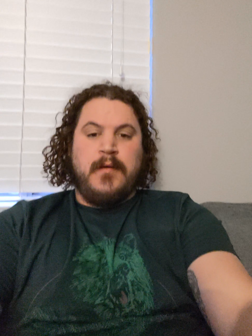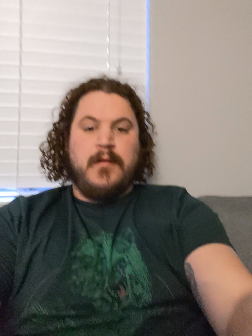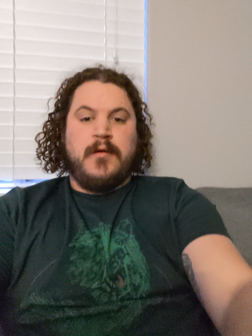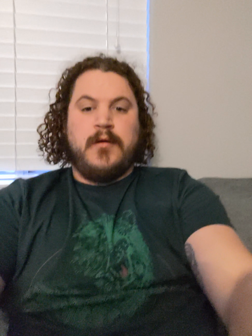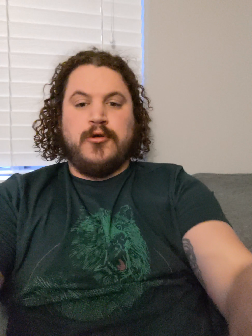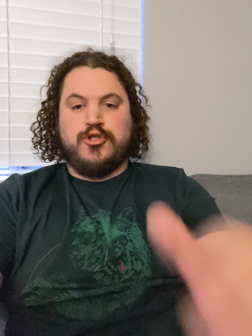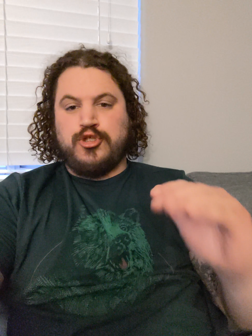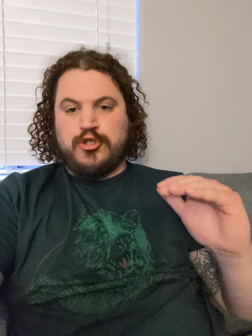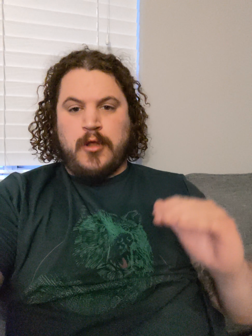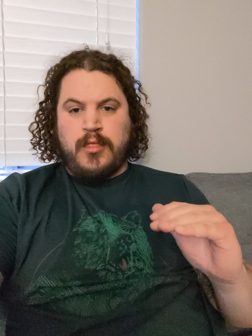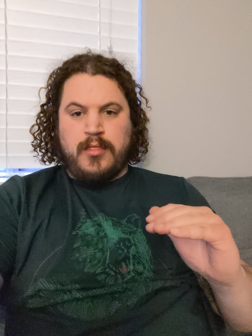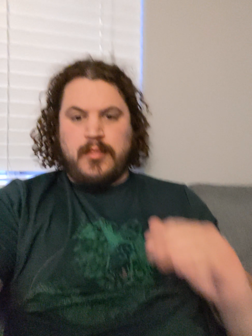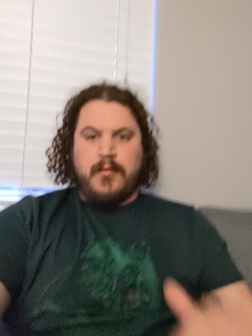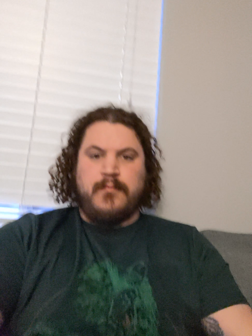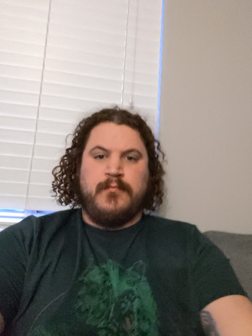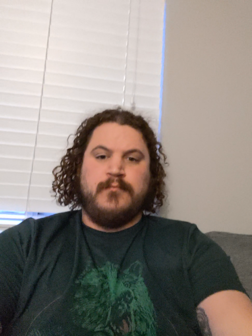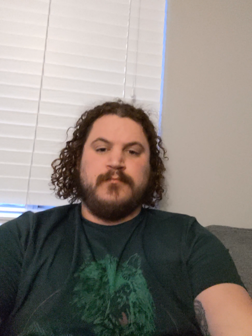child